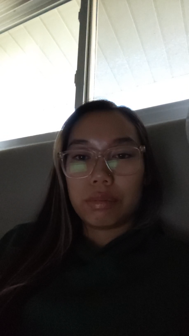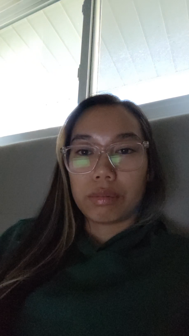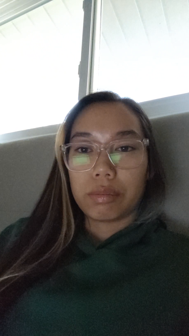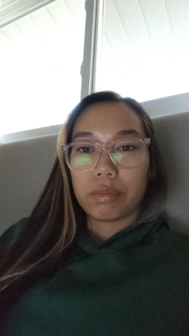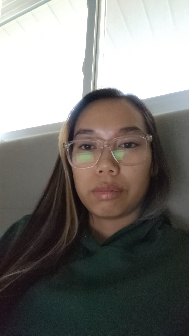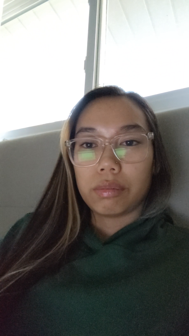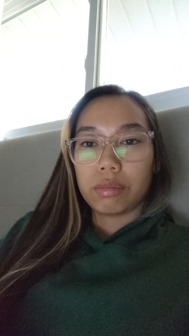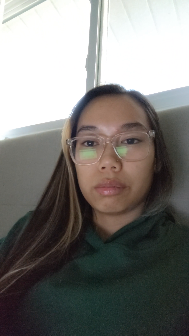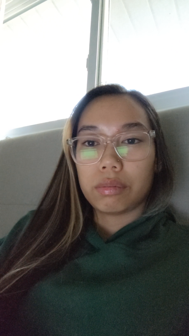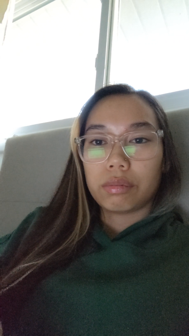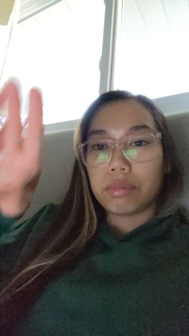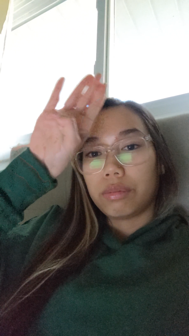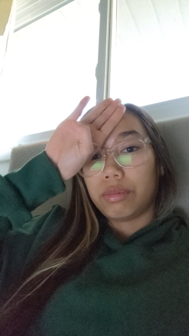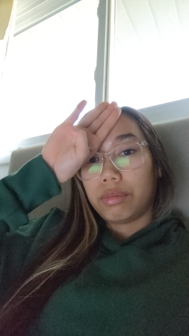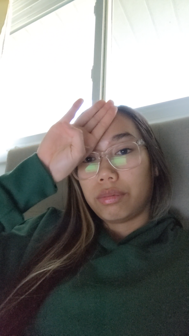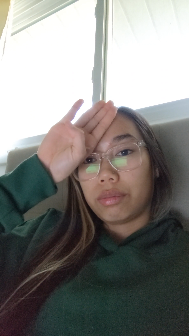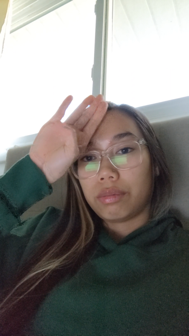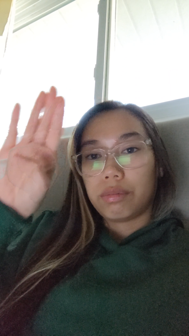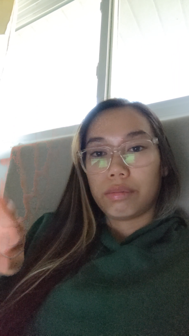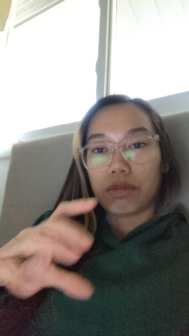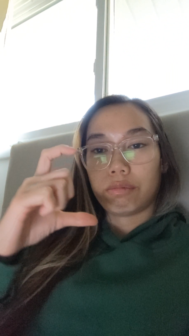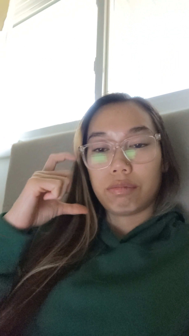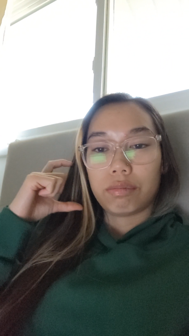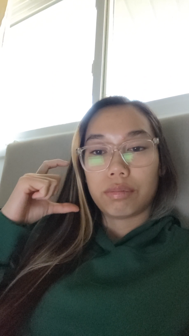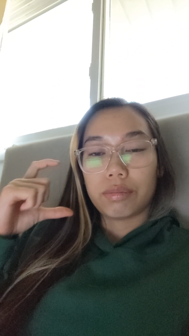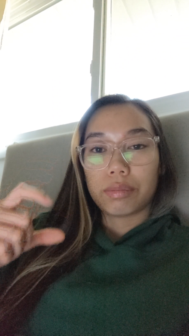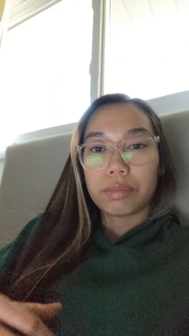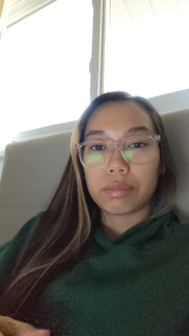fire truck